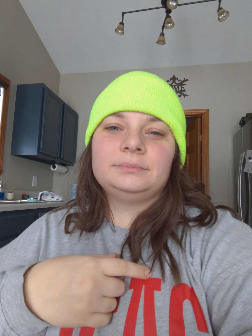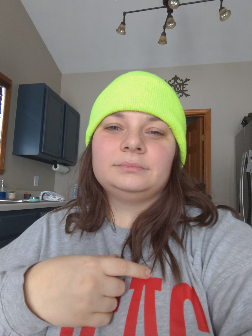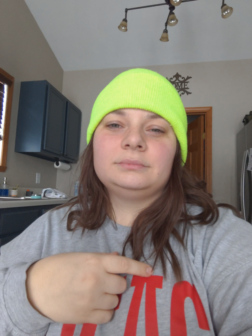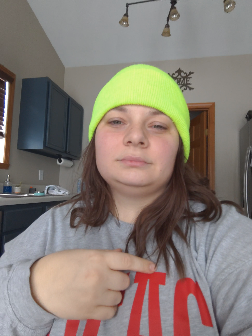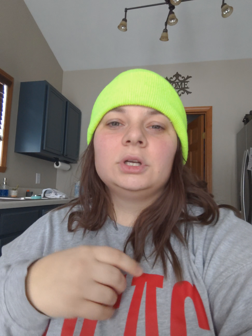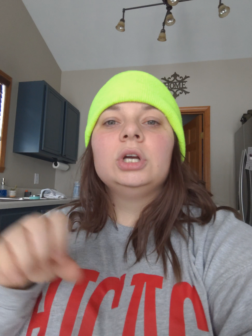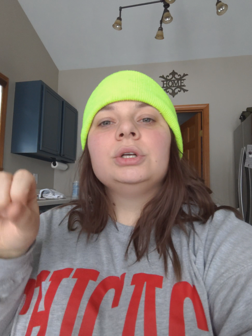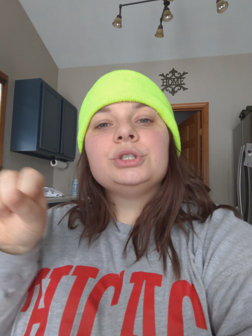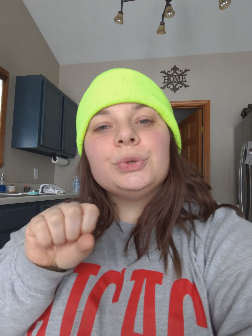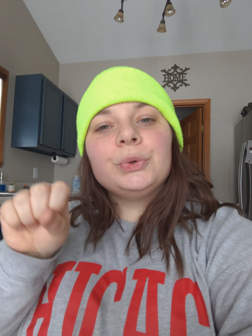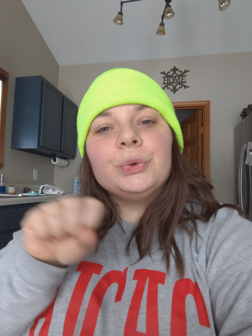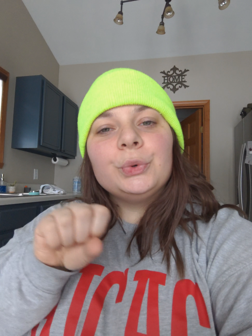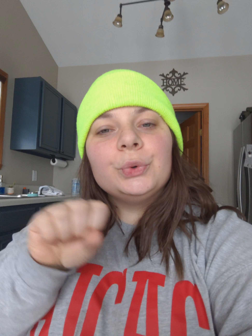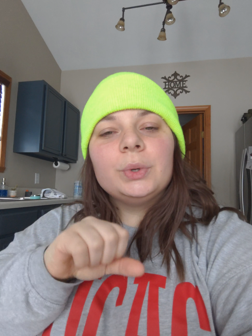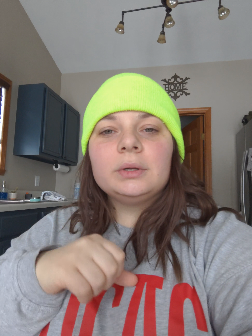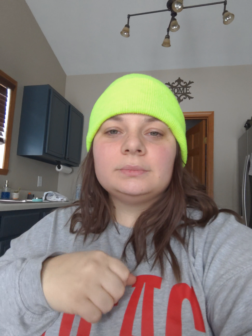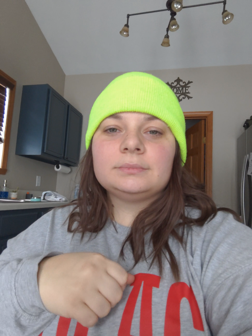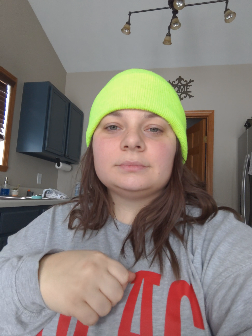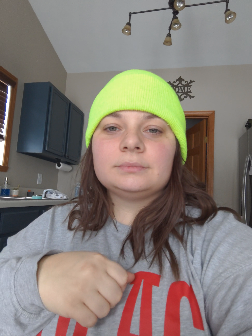shoe